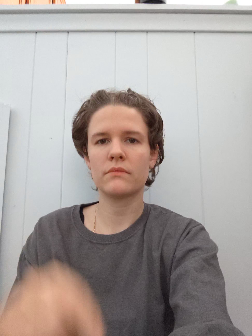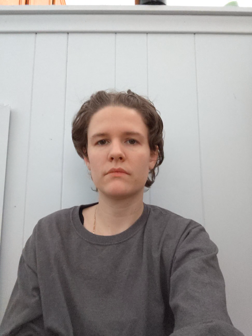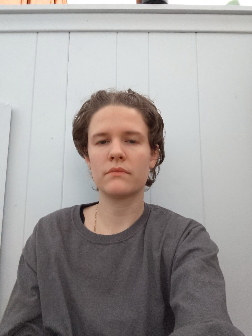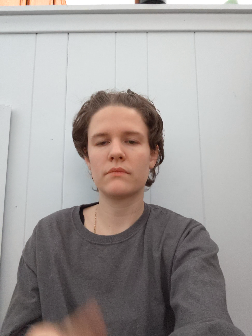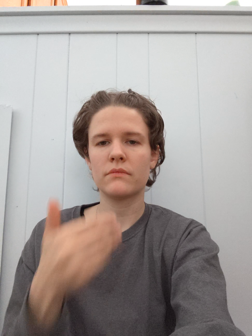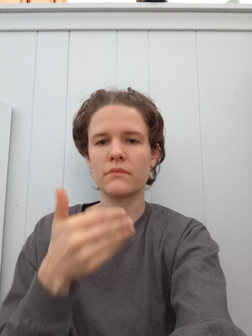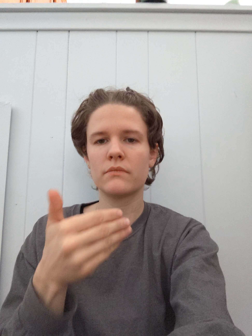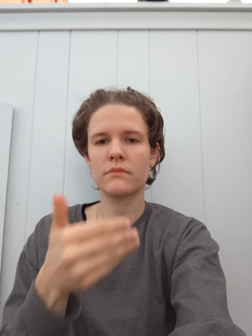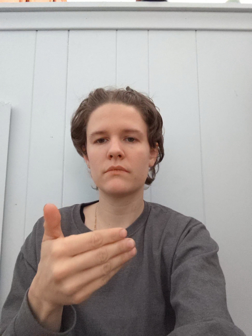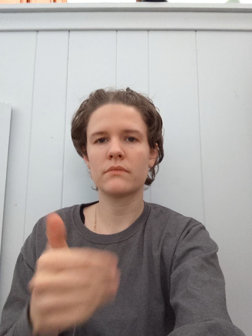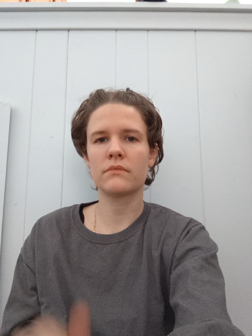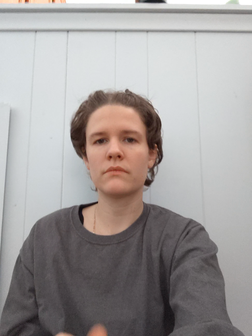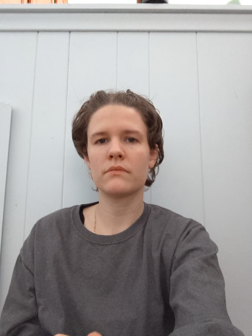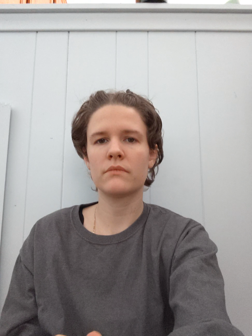close